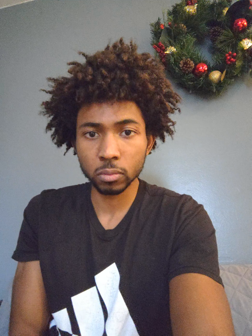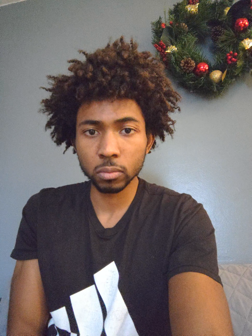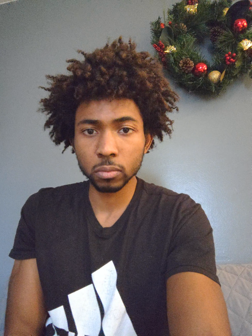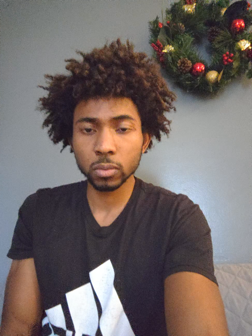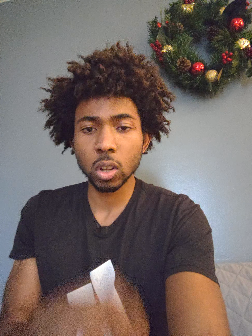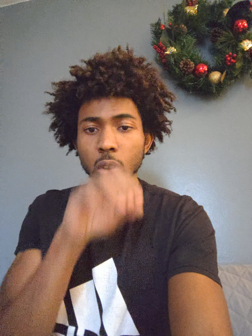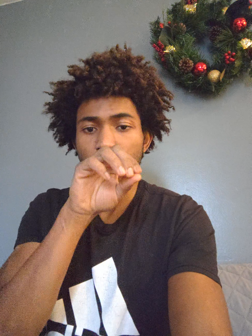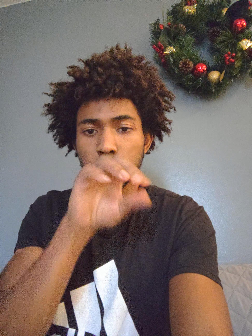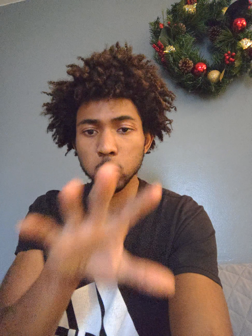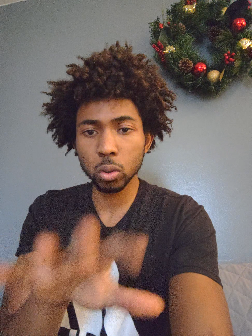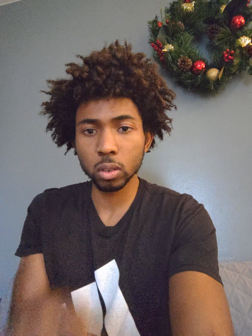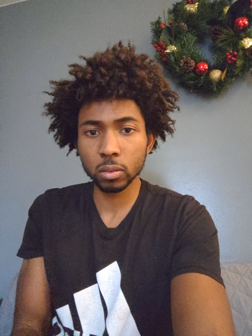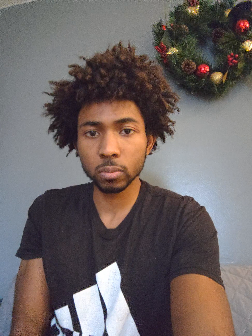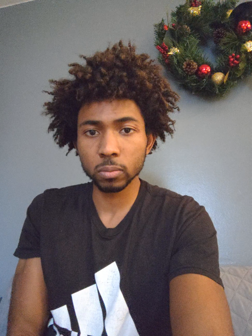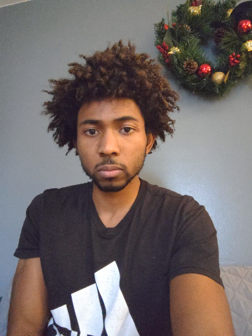blow